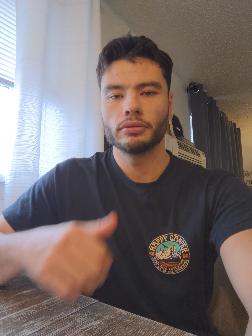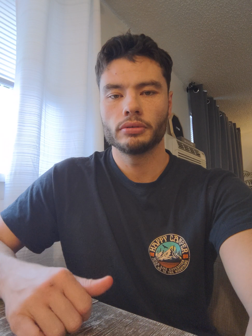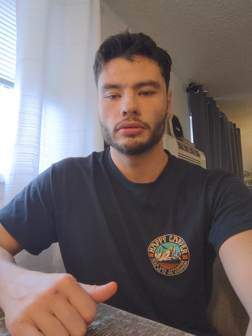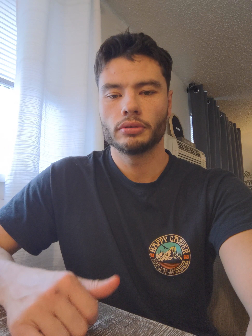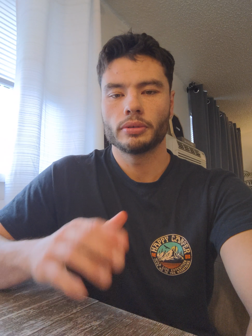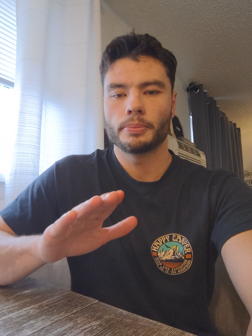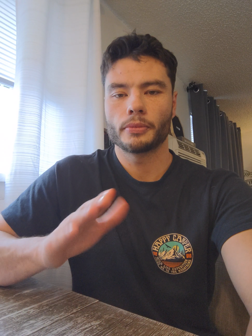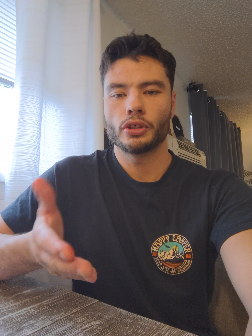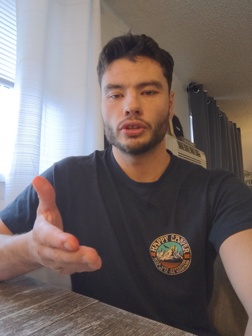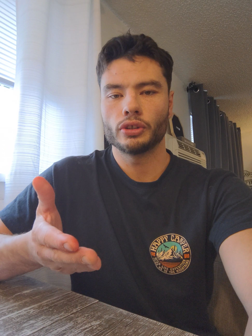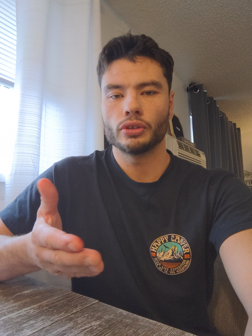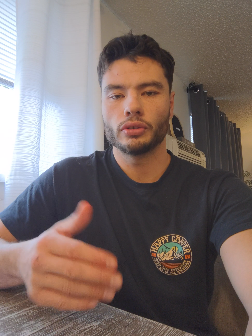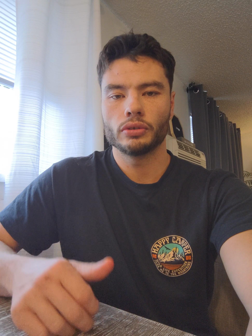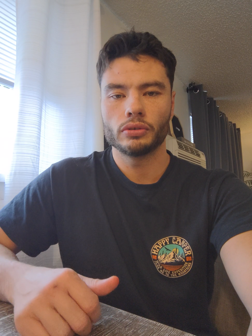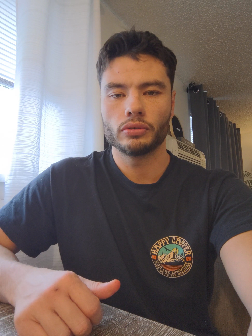book